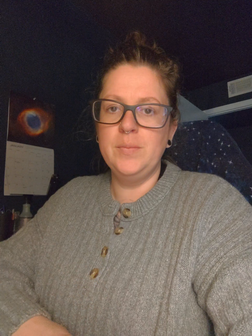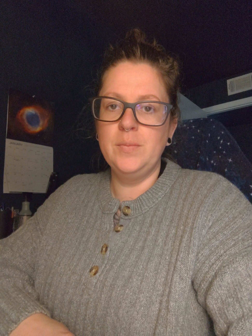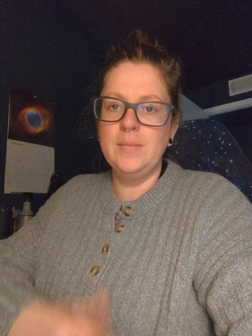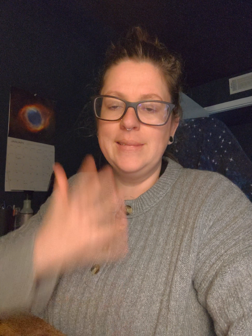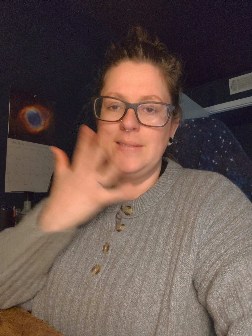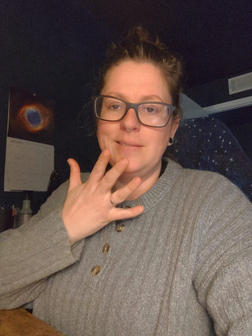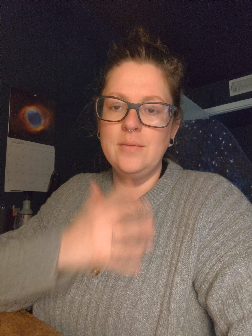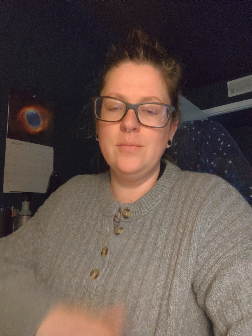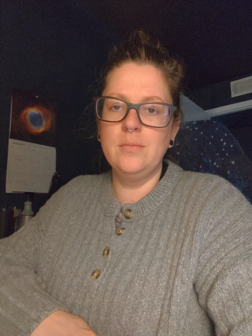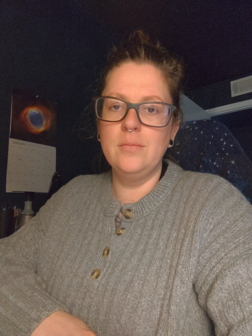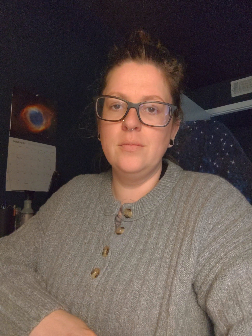sad